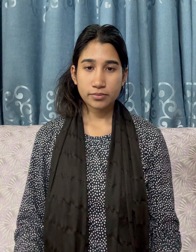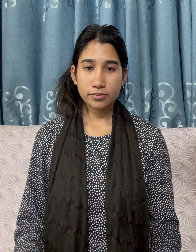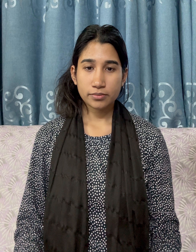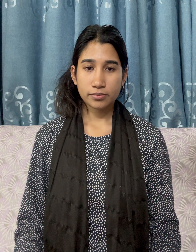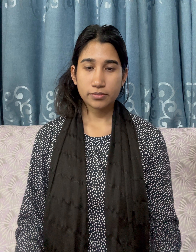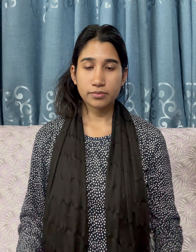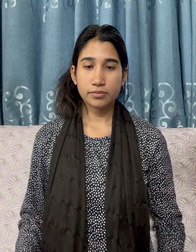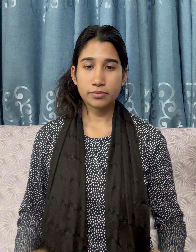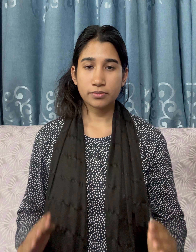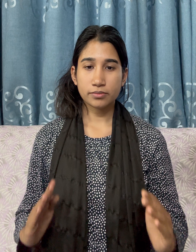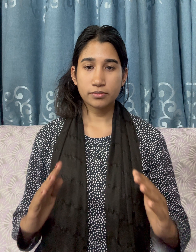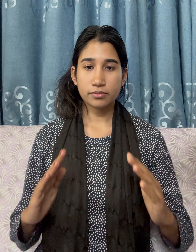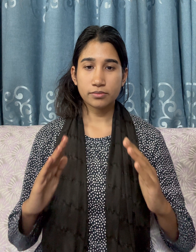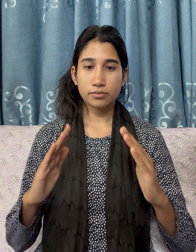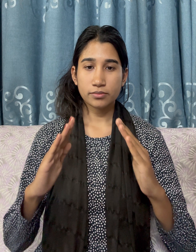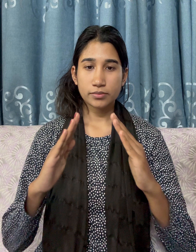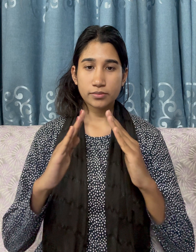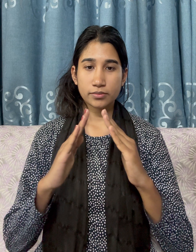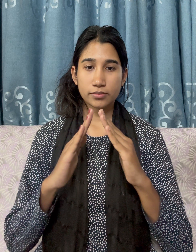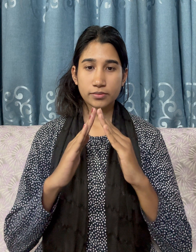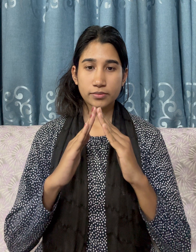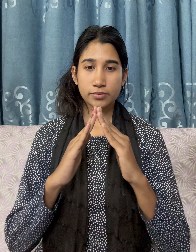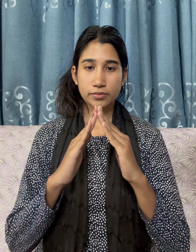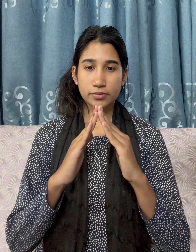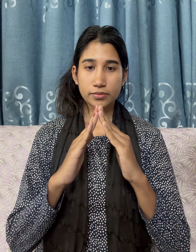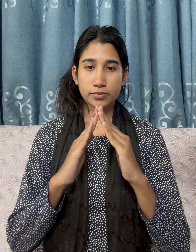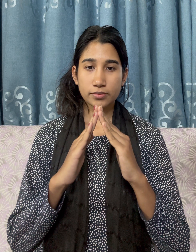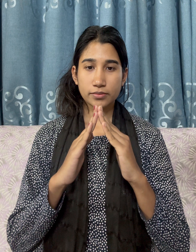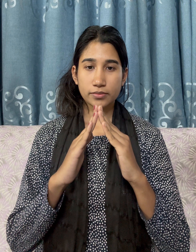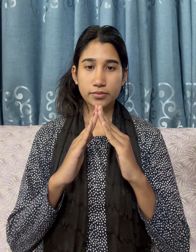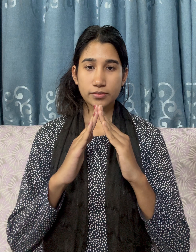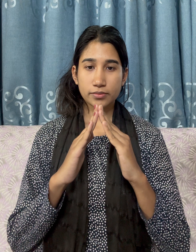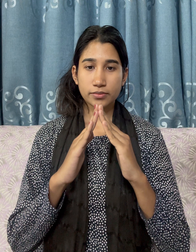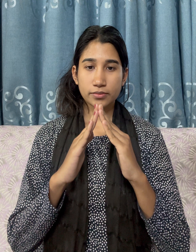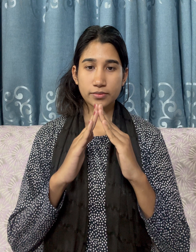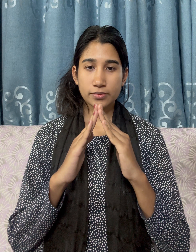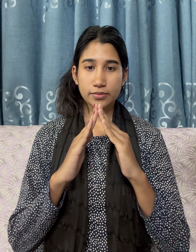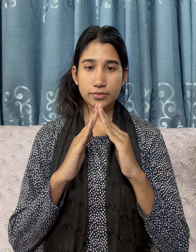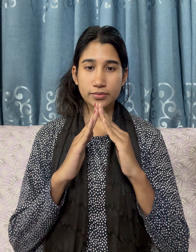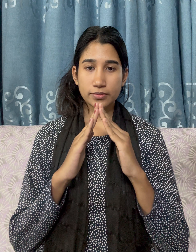বাড়ি